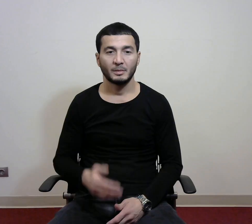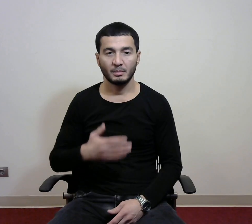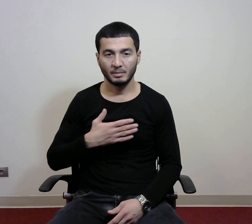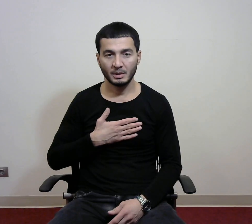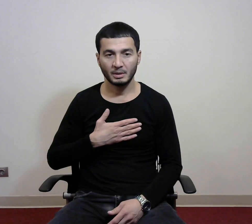mən